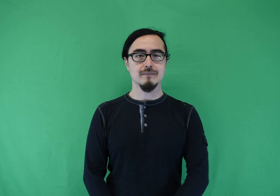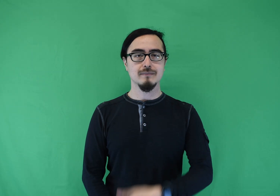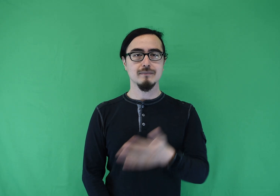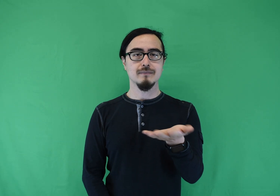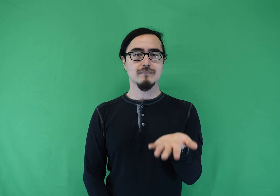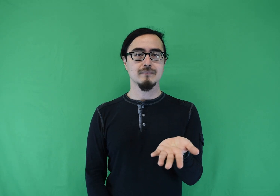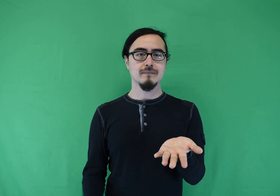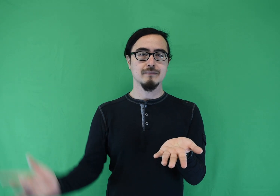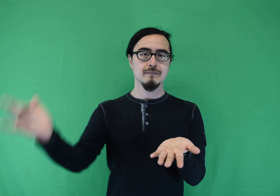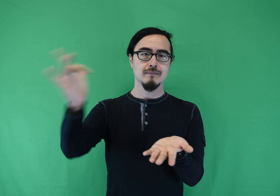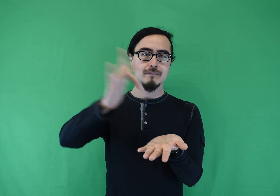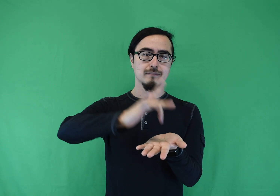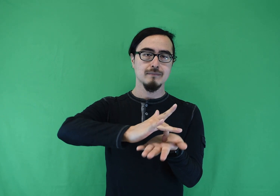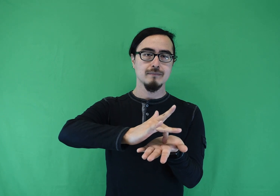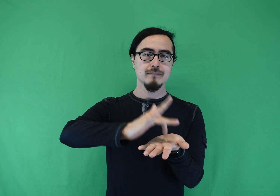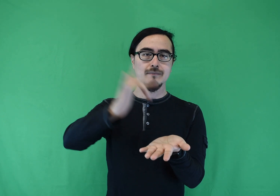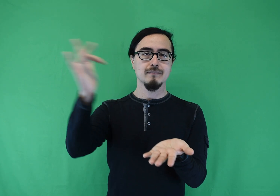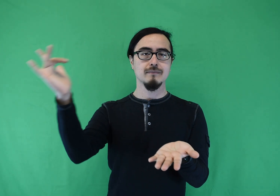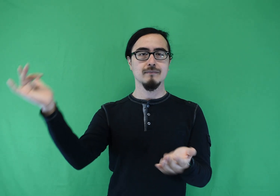gracias